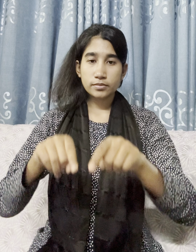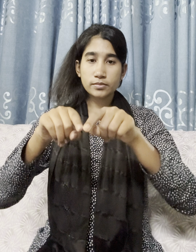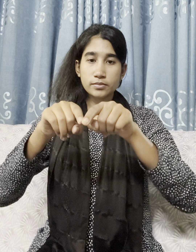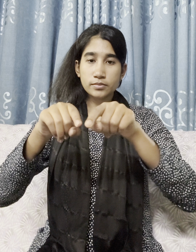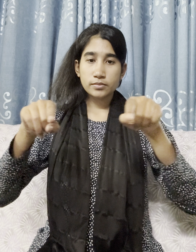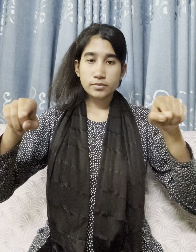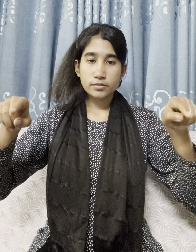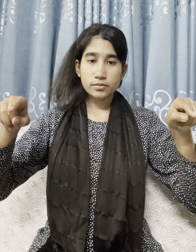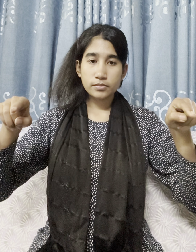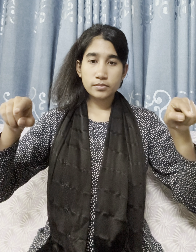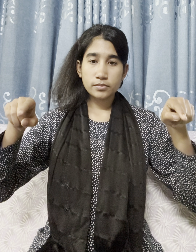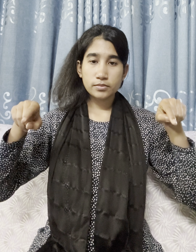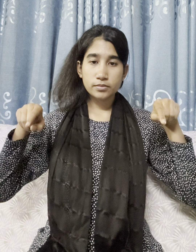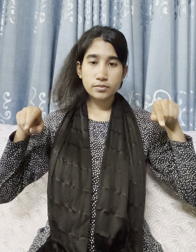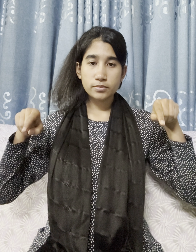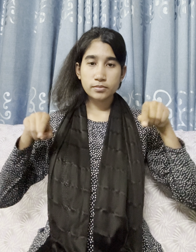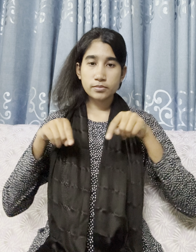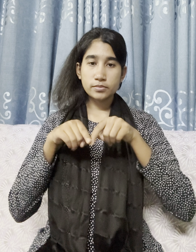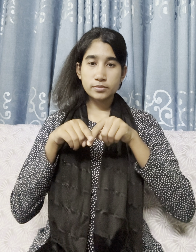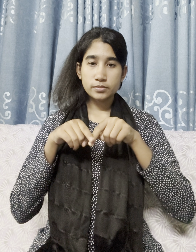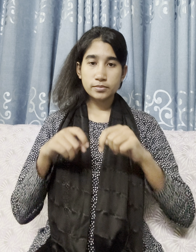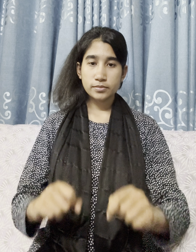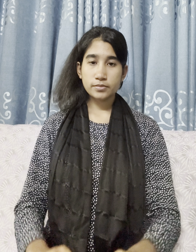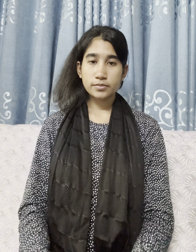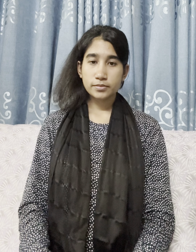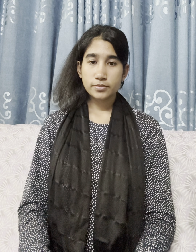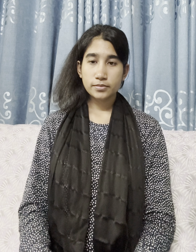টেবিল